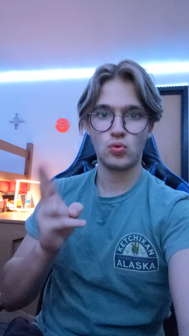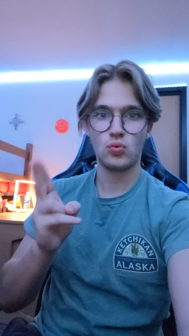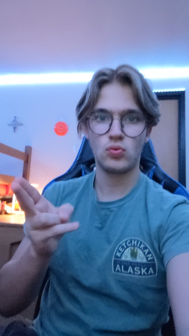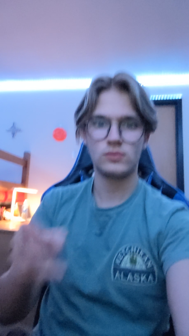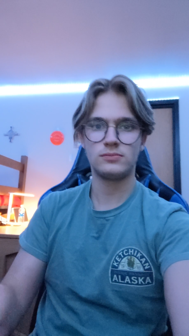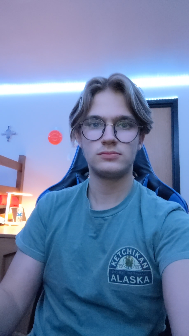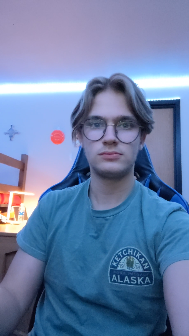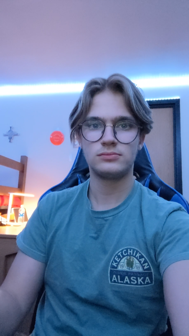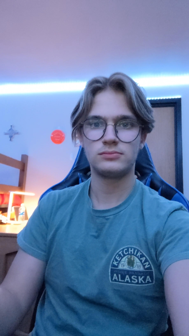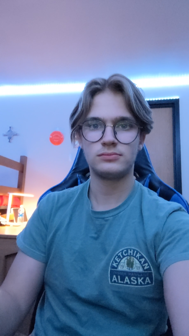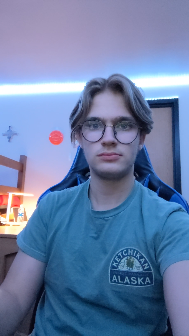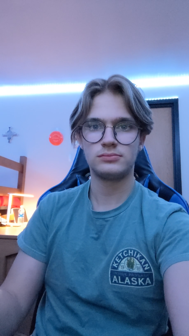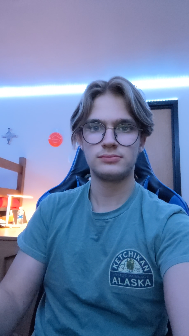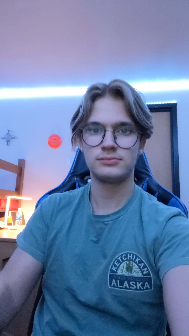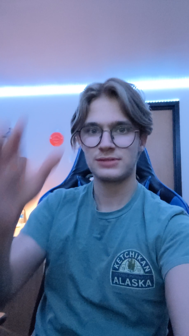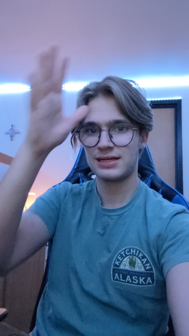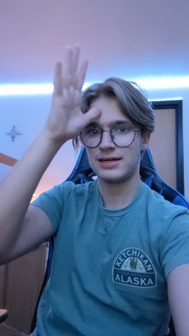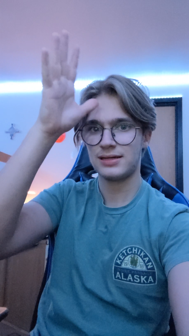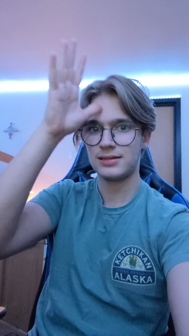daddy